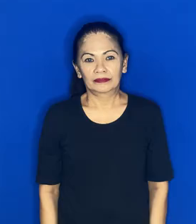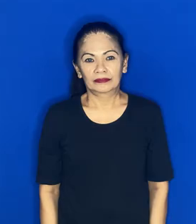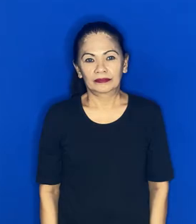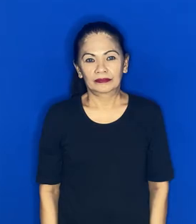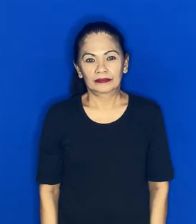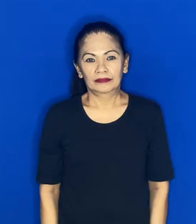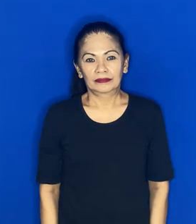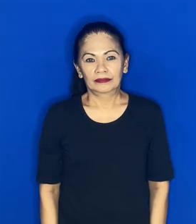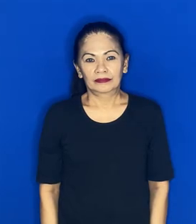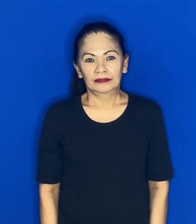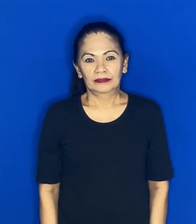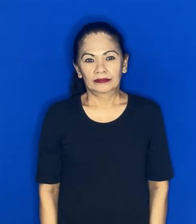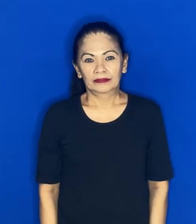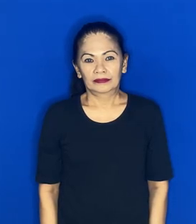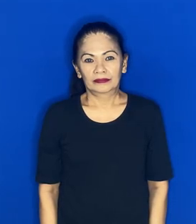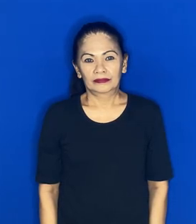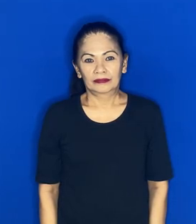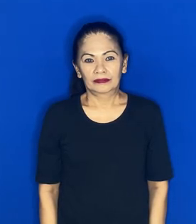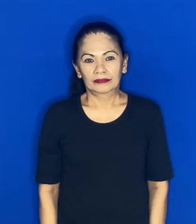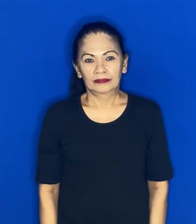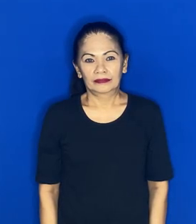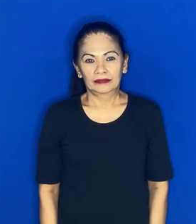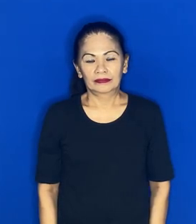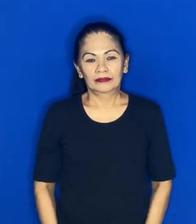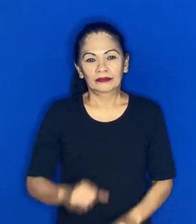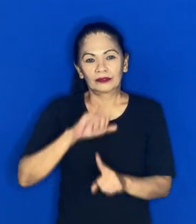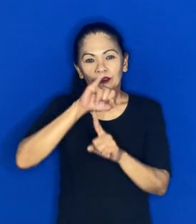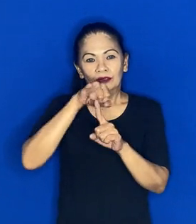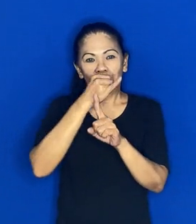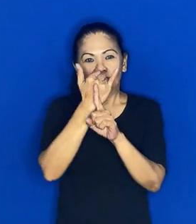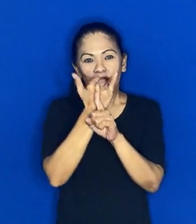july